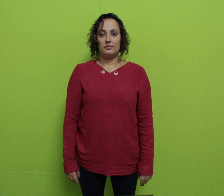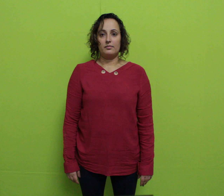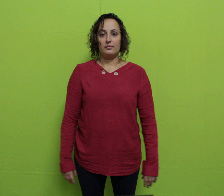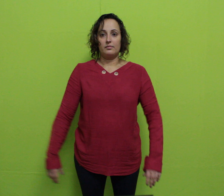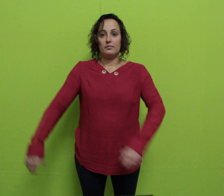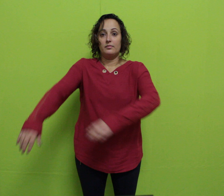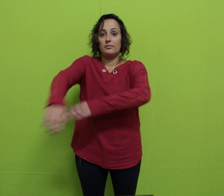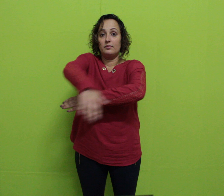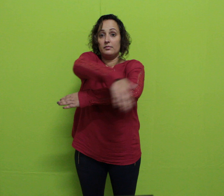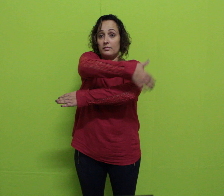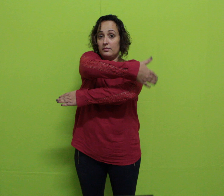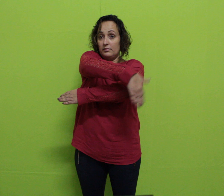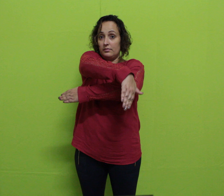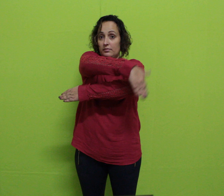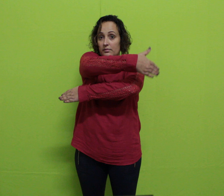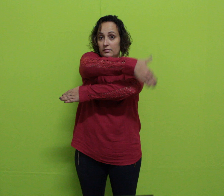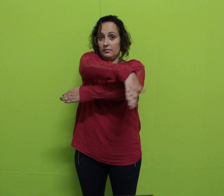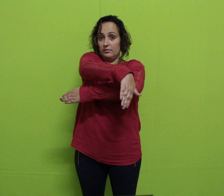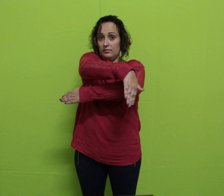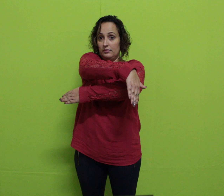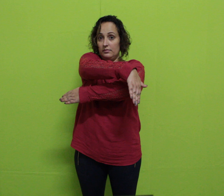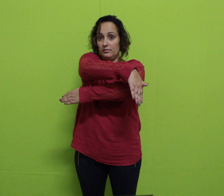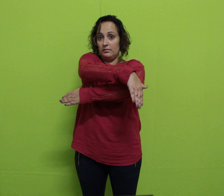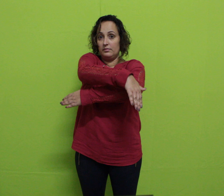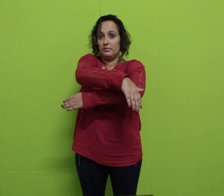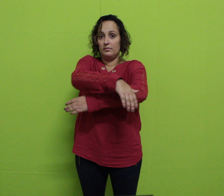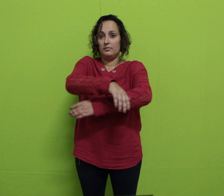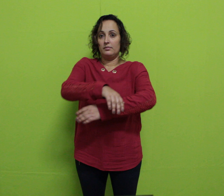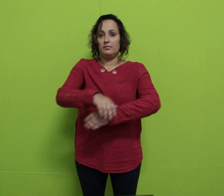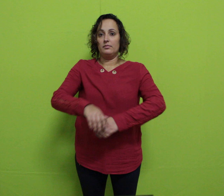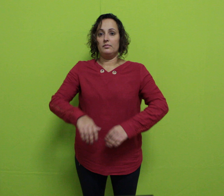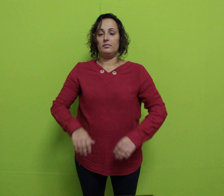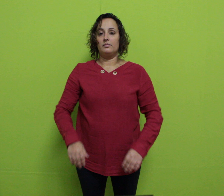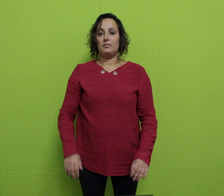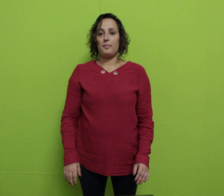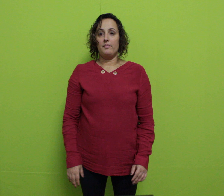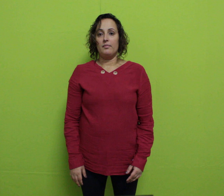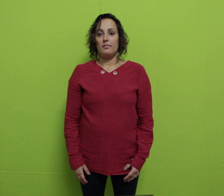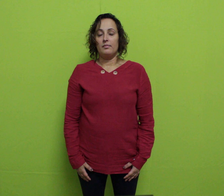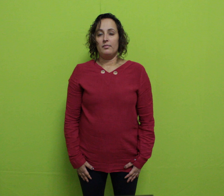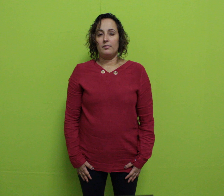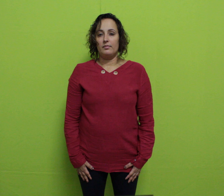esquina